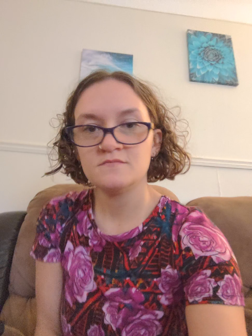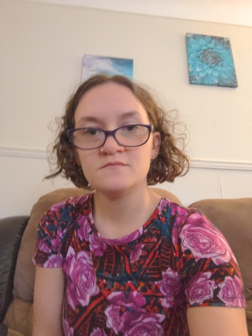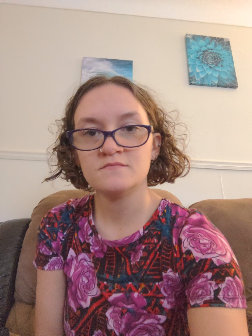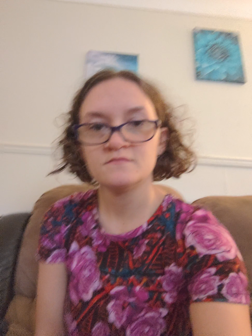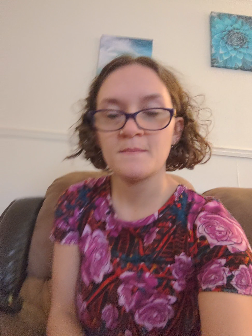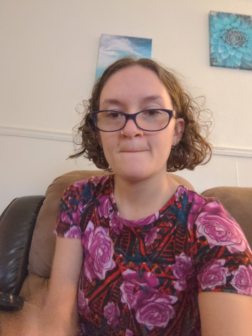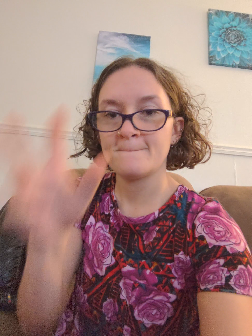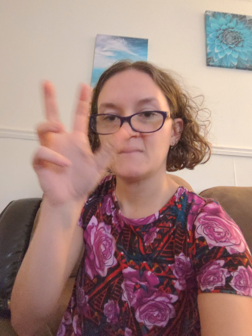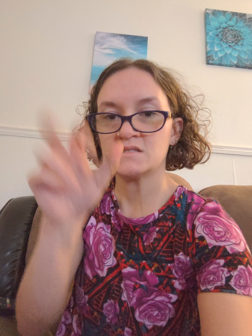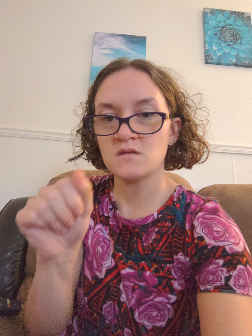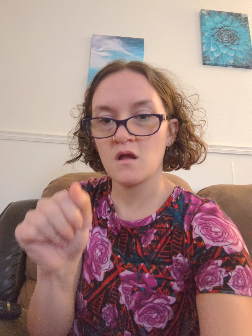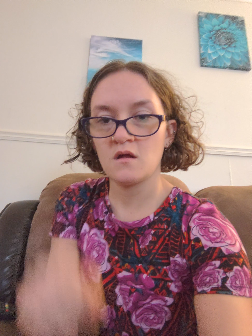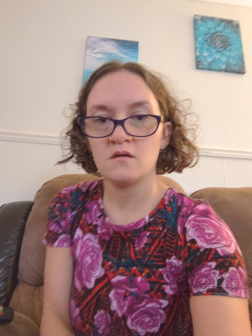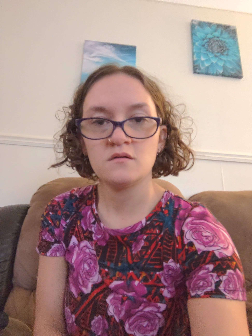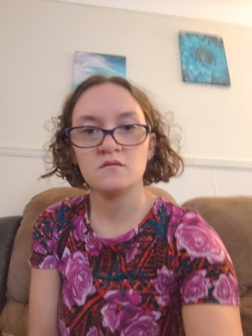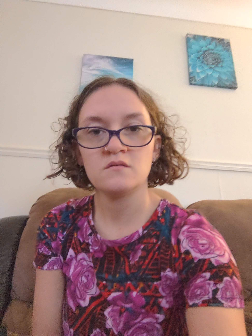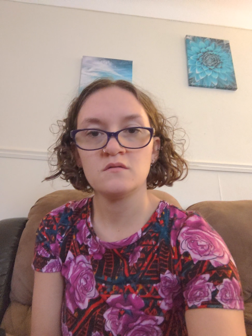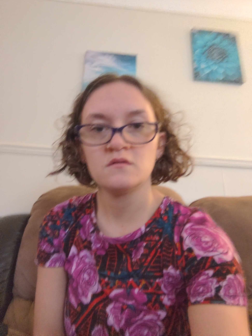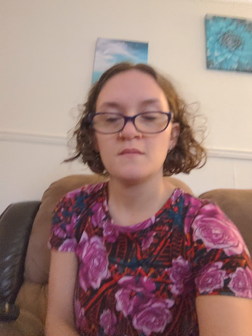pizza